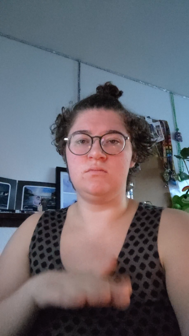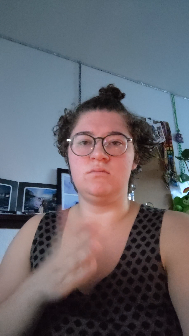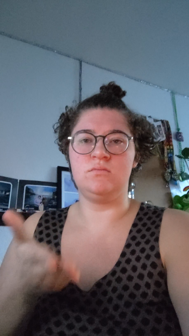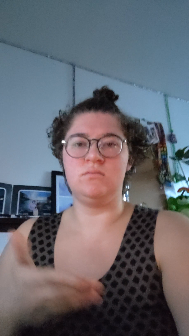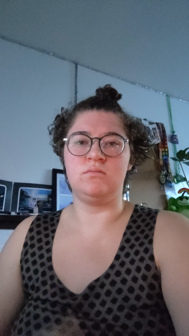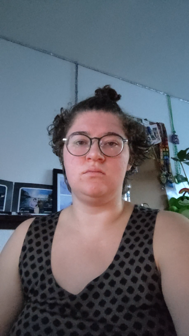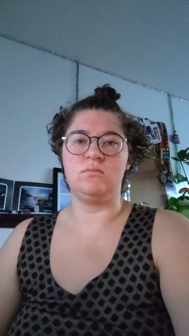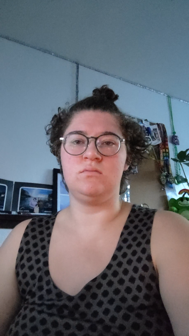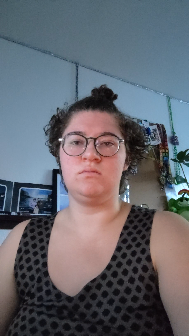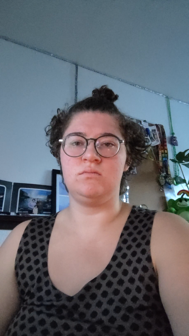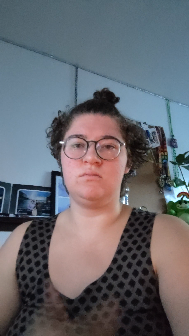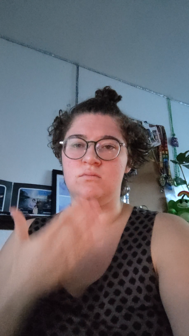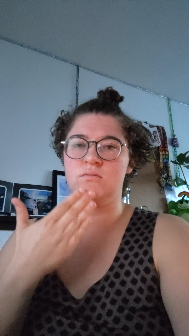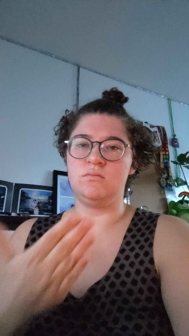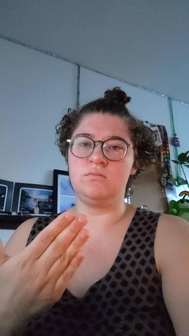good